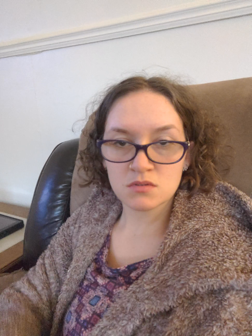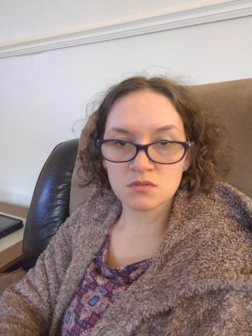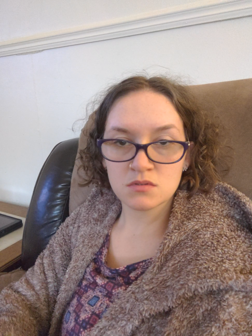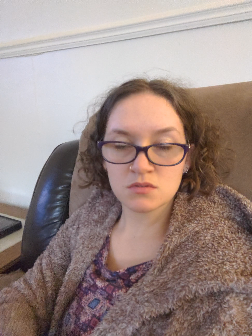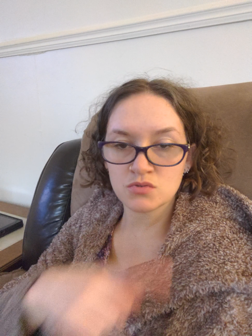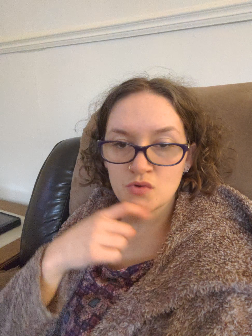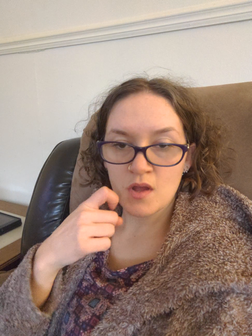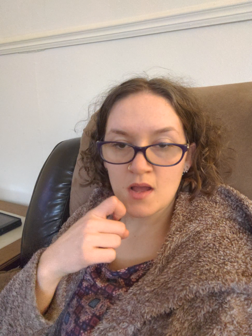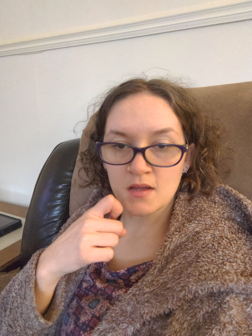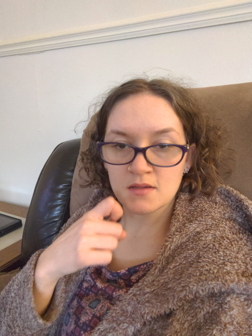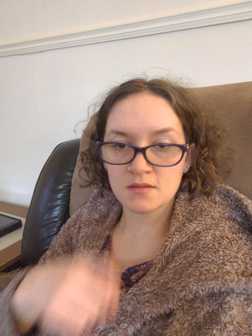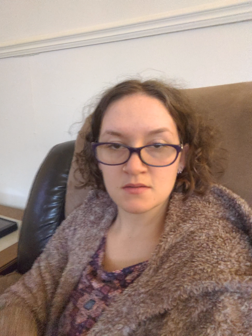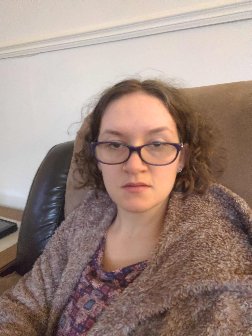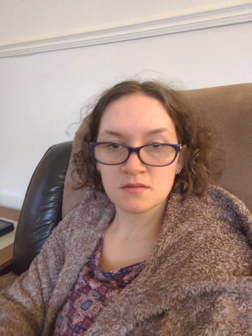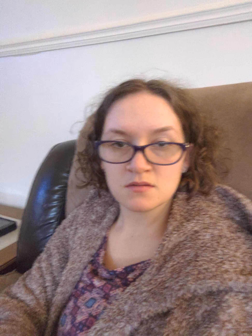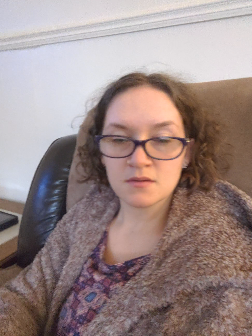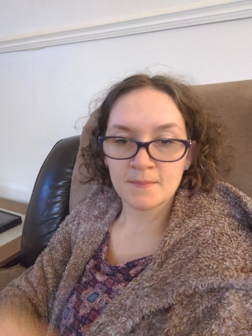dry